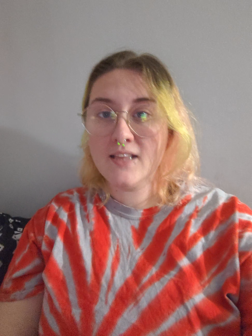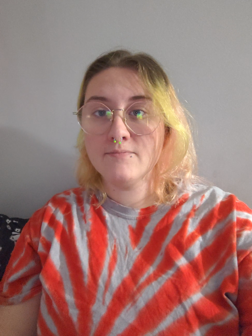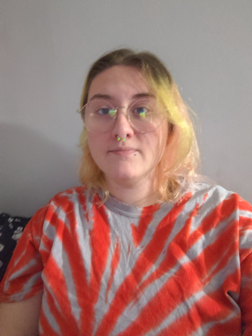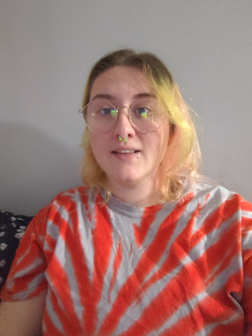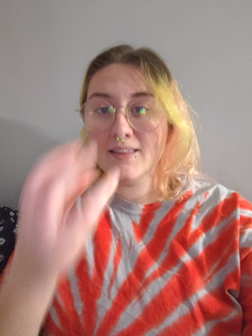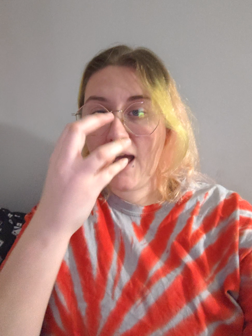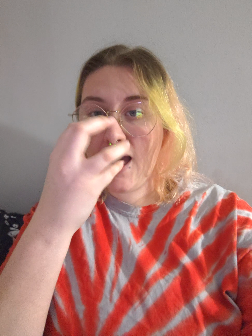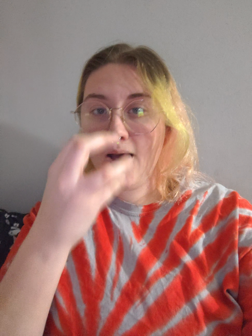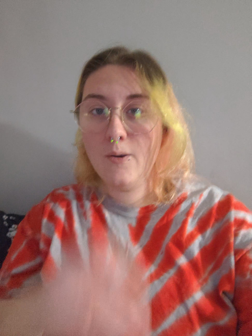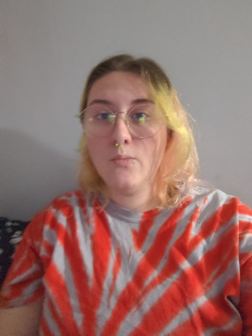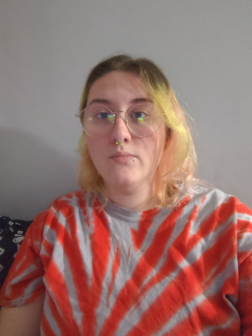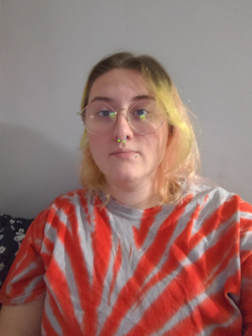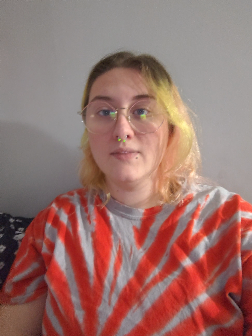clown